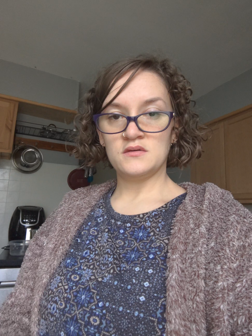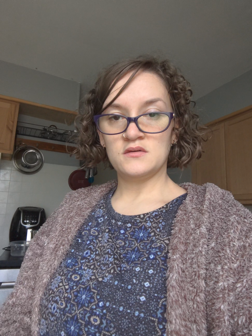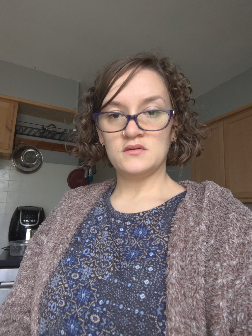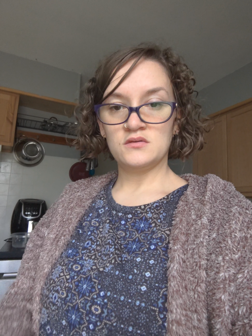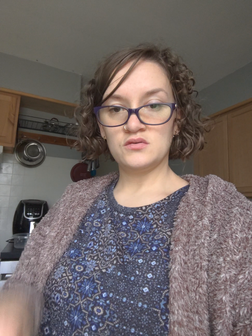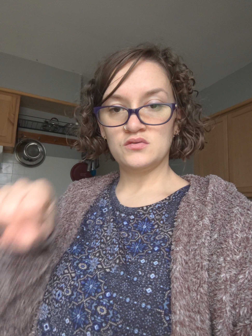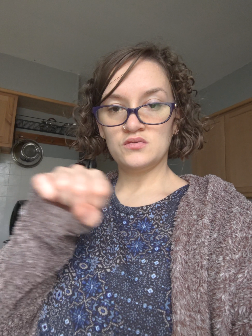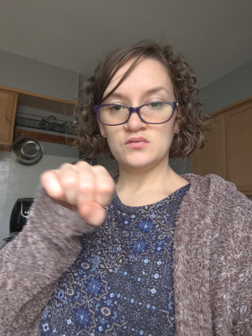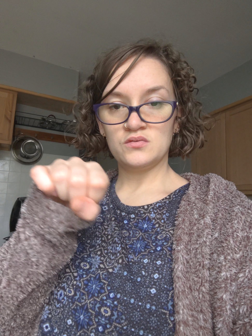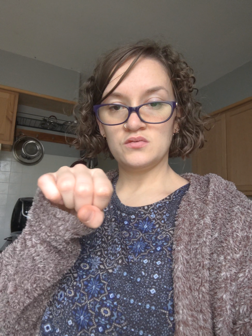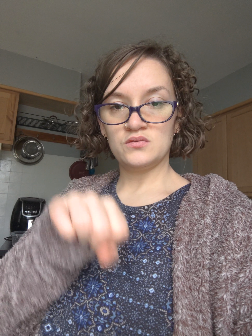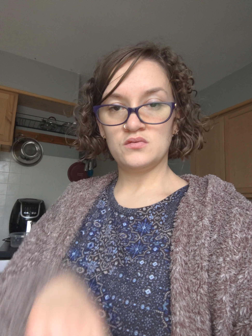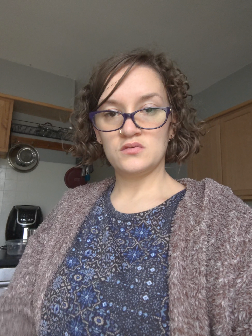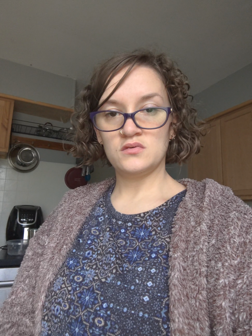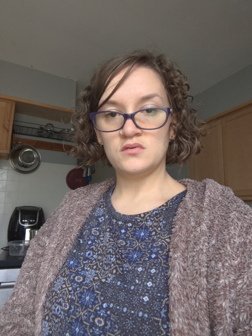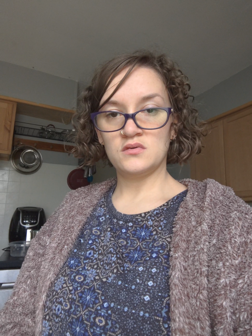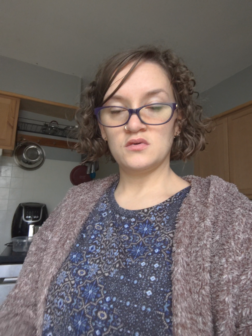shoe